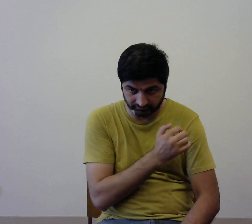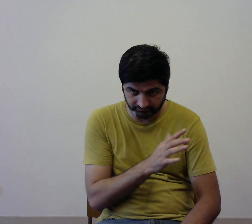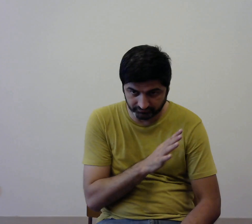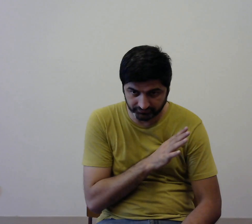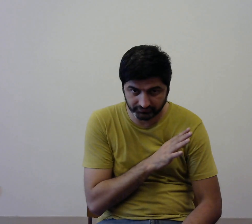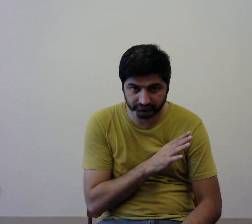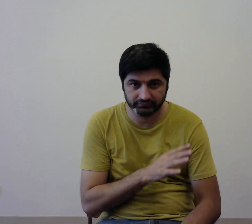olmaq